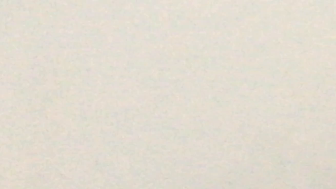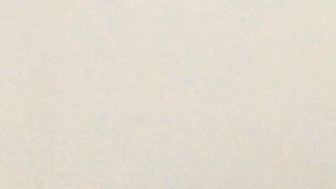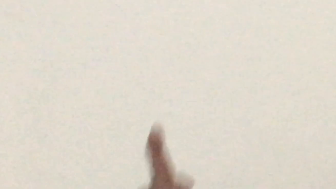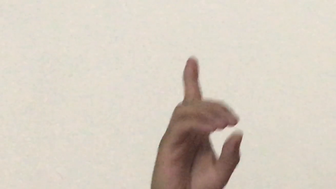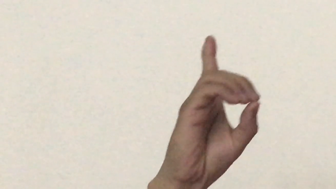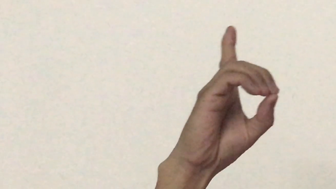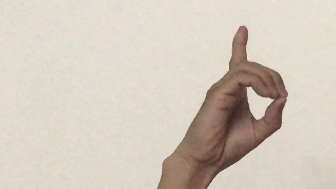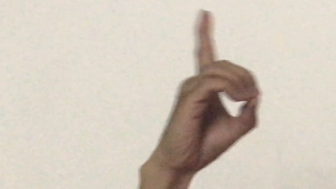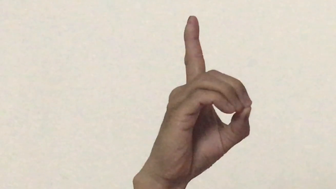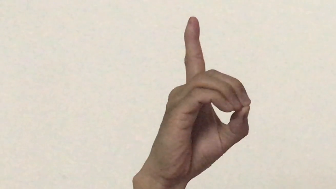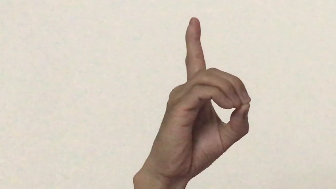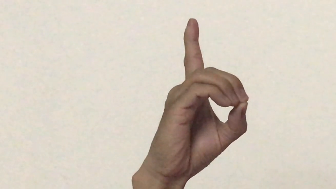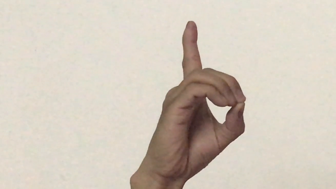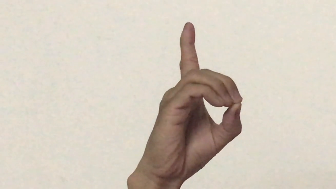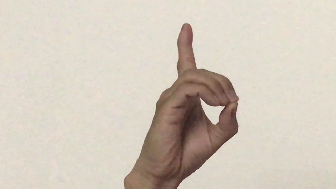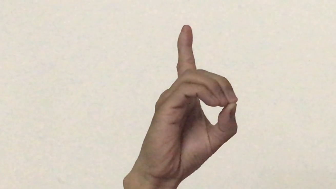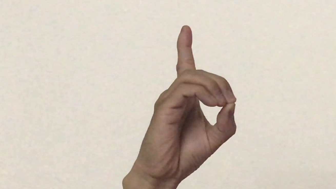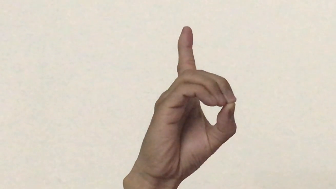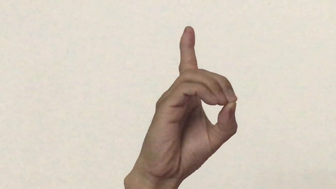ठ